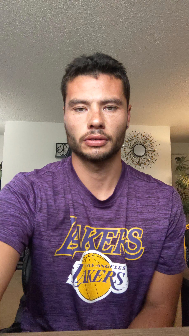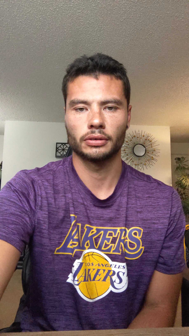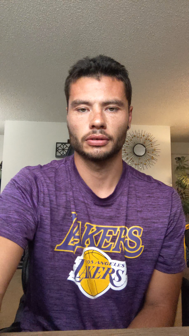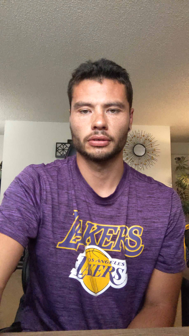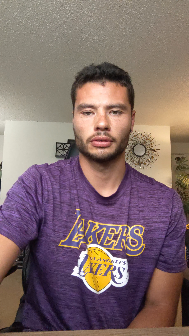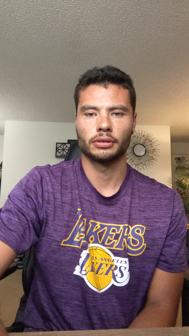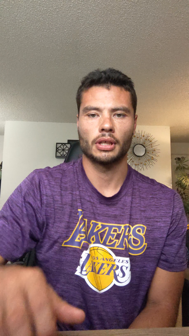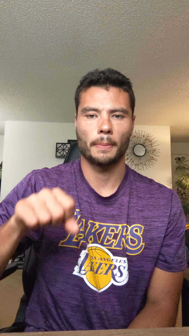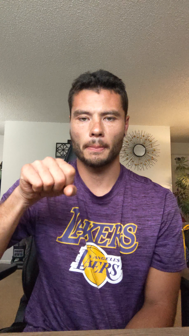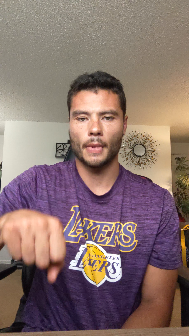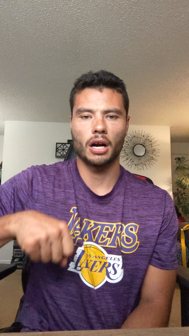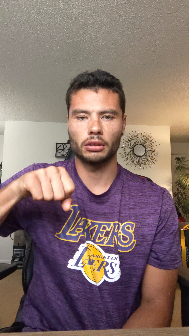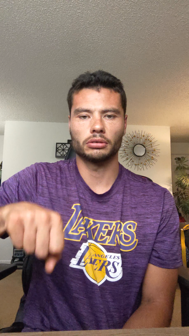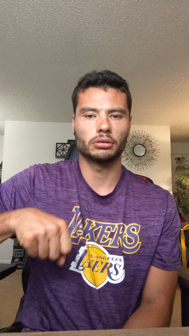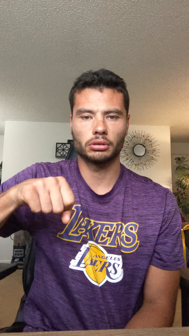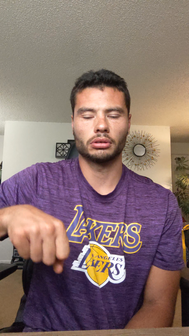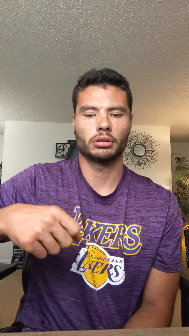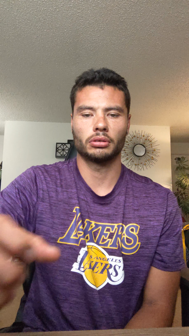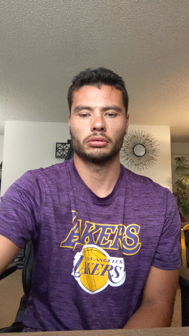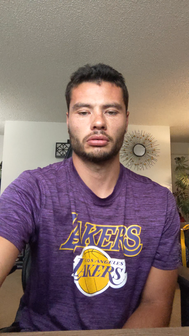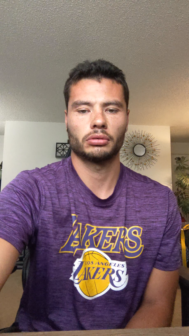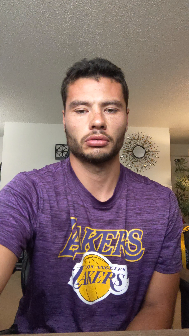bicycle